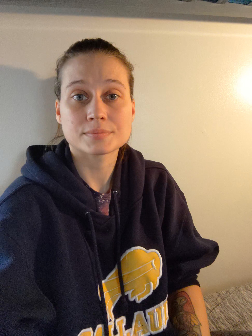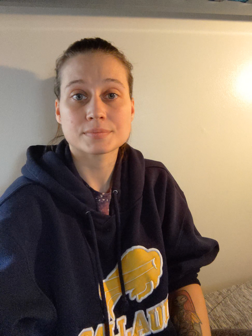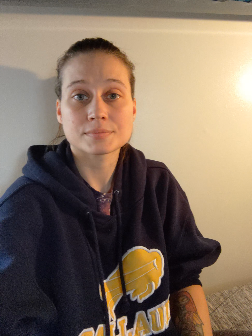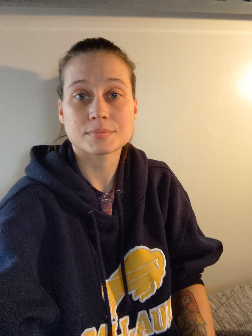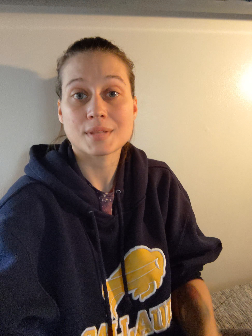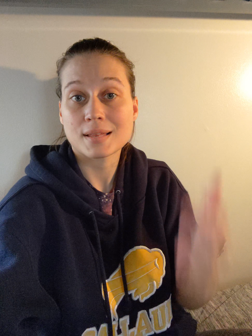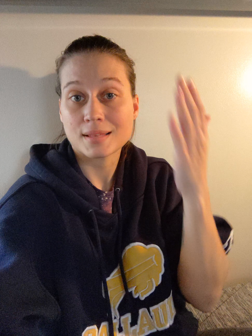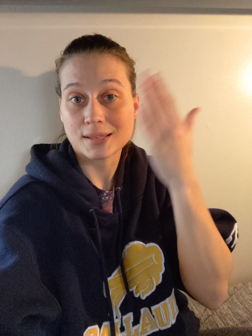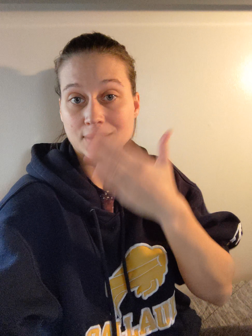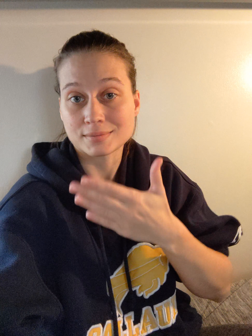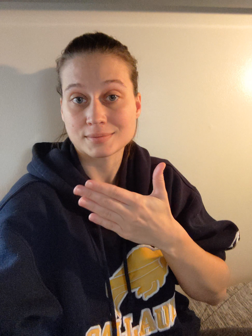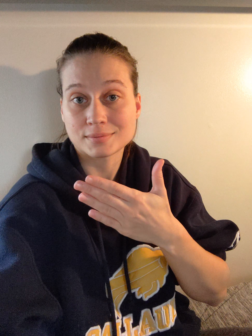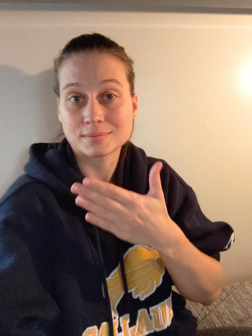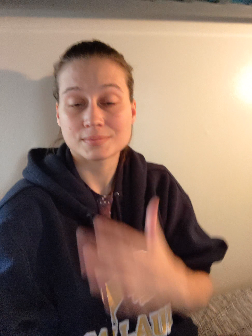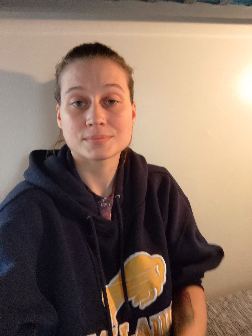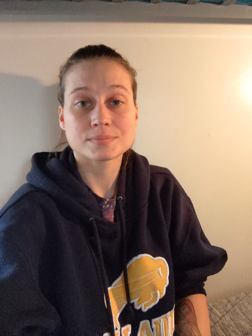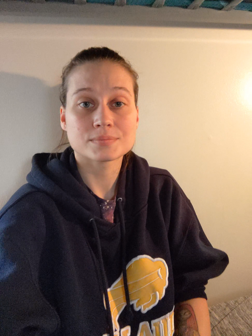night